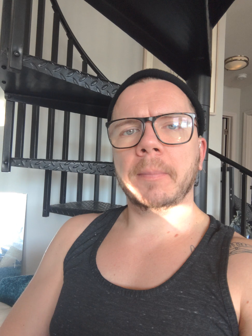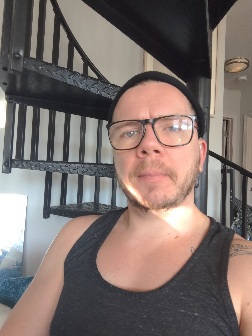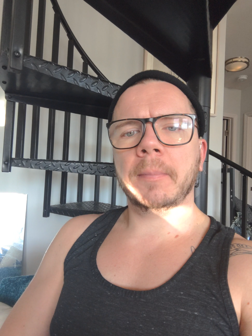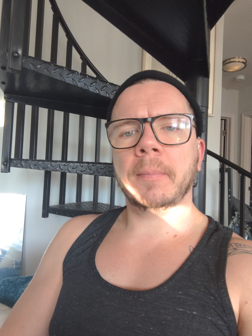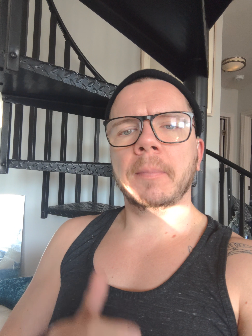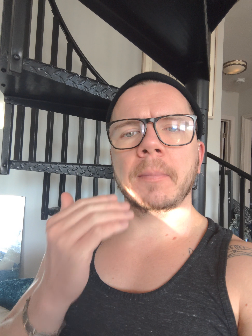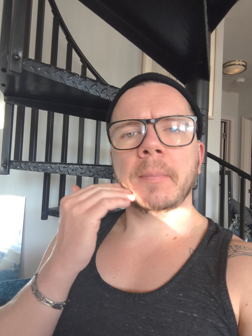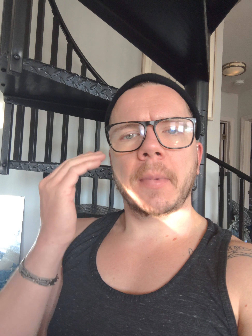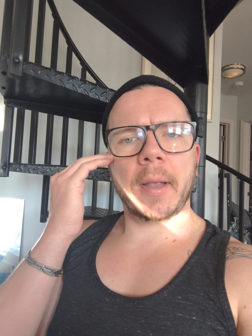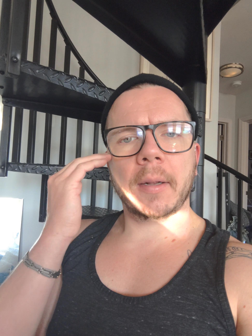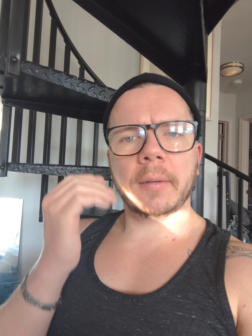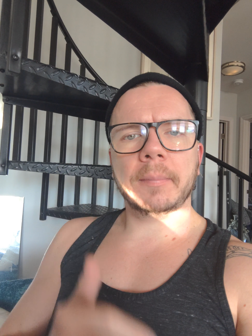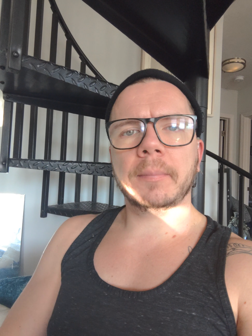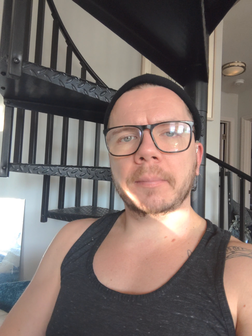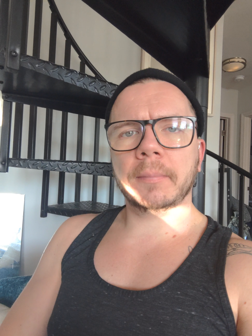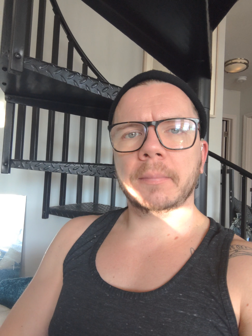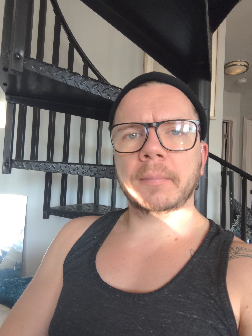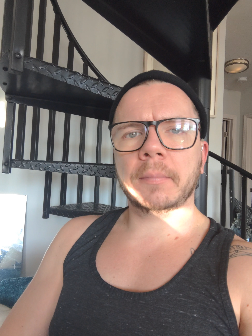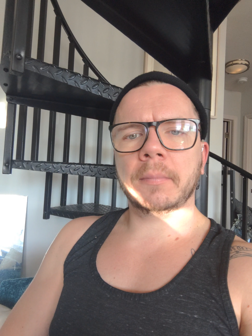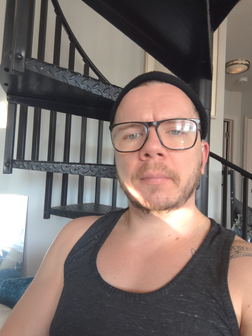head